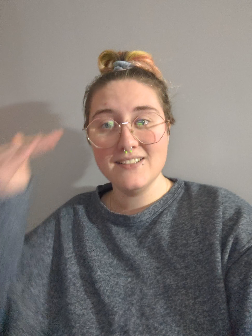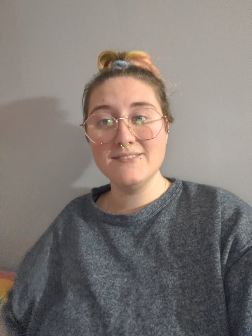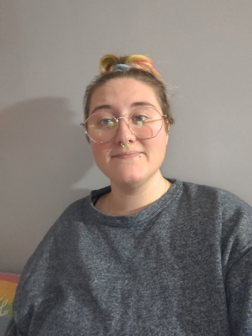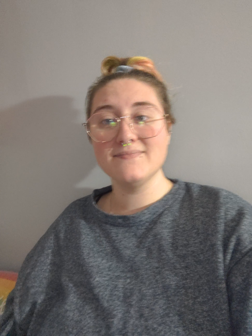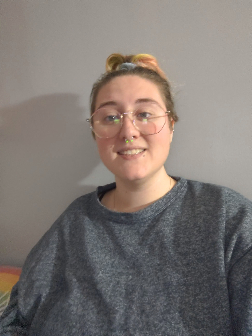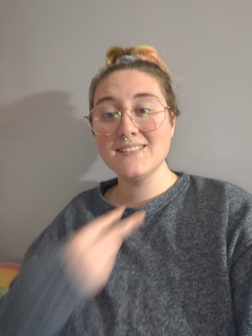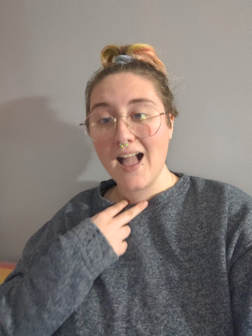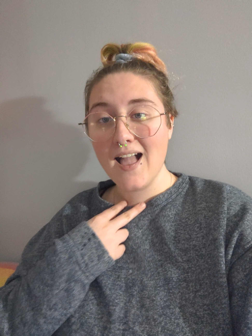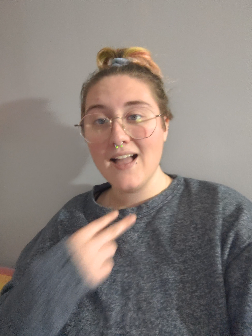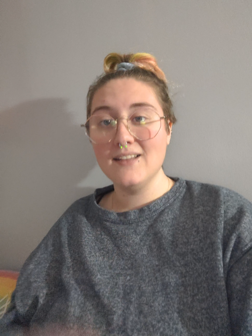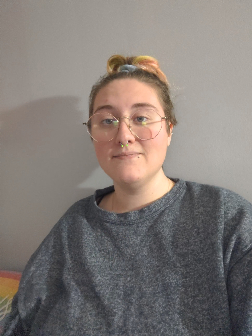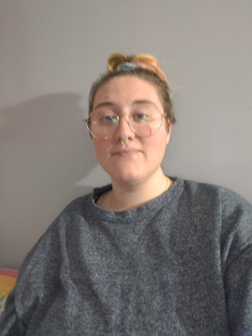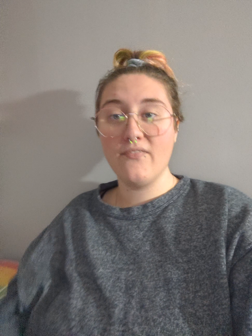stuck